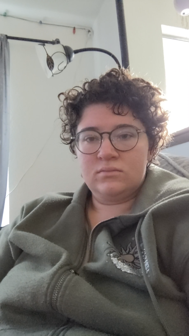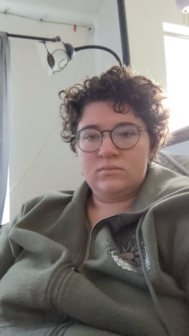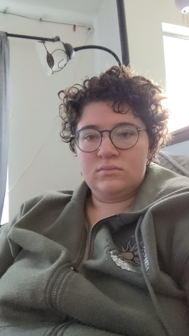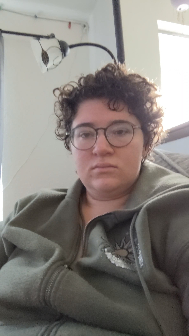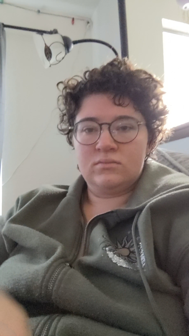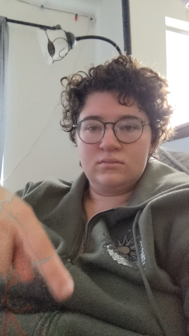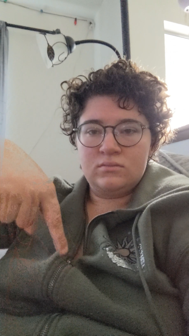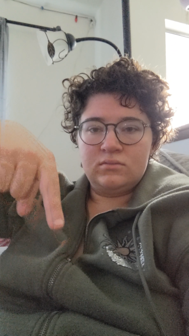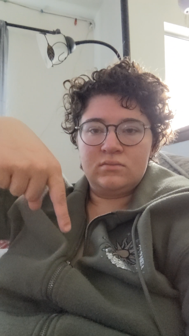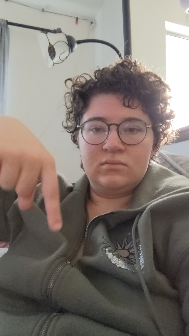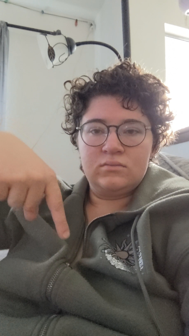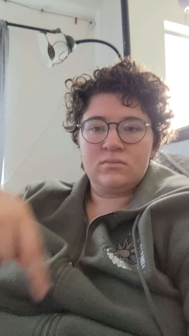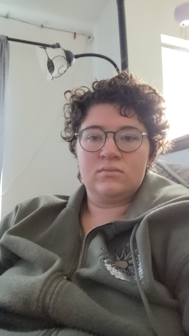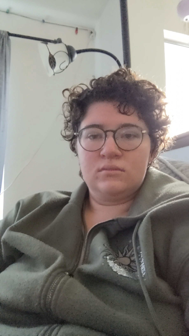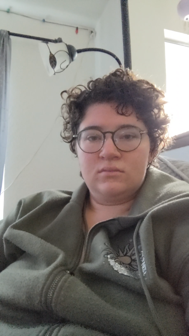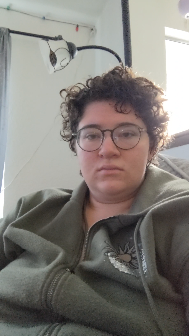flip-flop